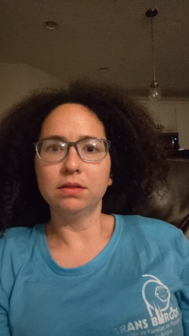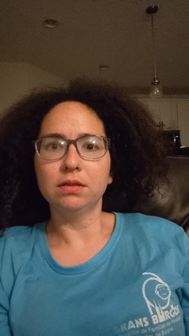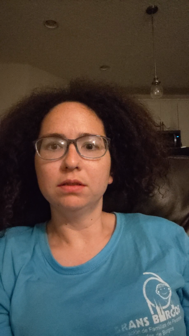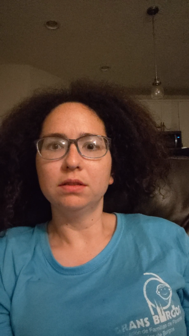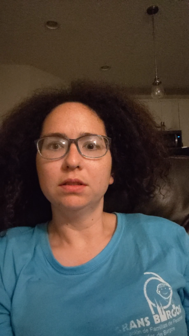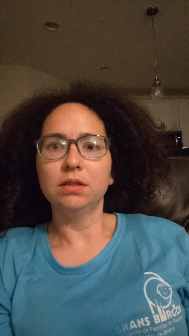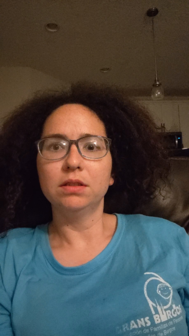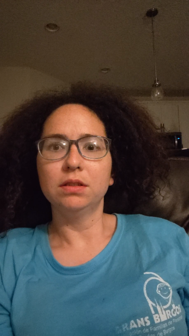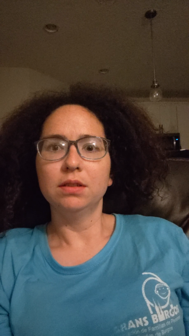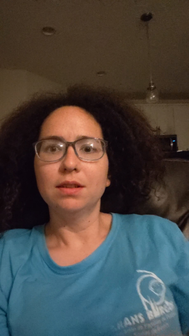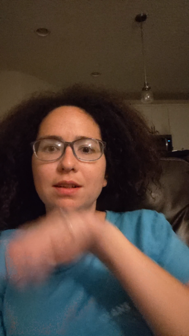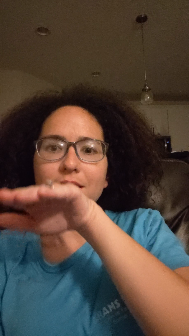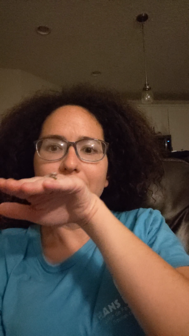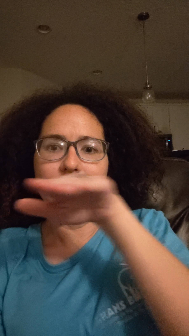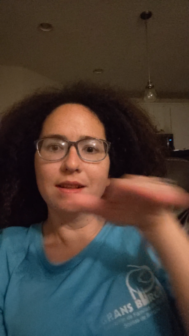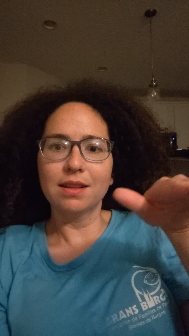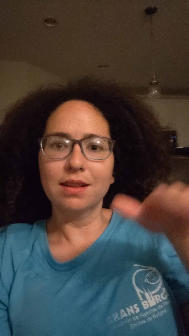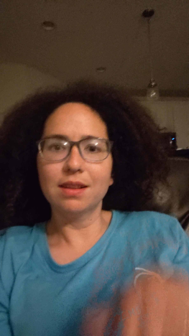nice